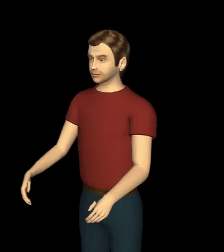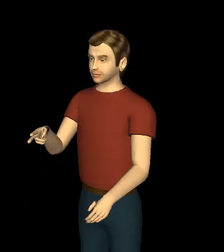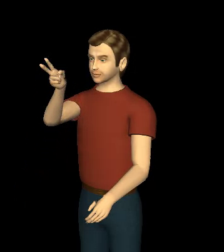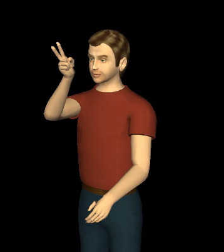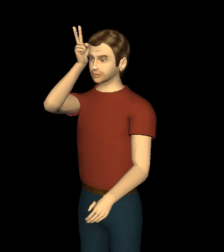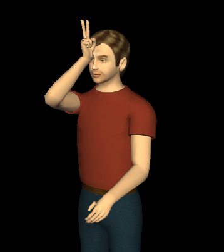غبي